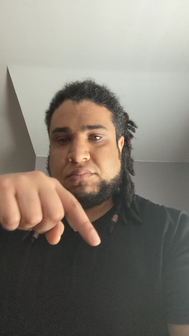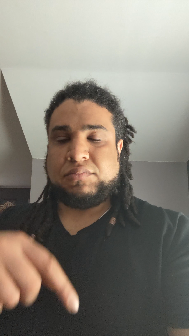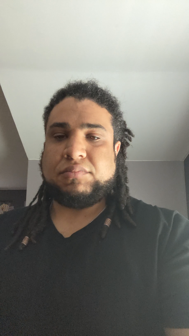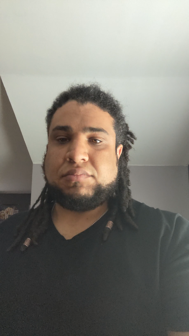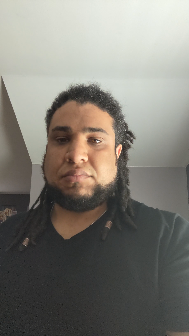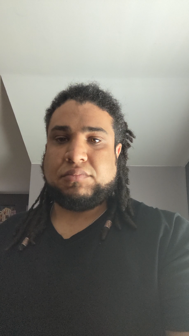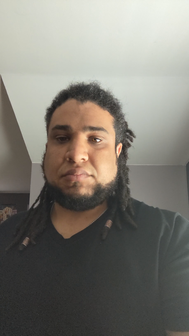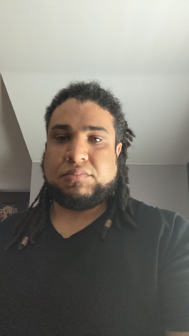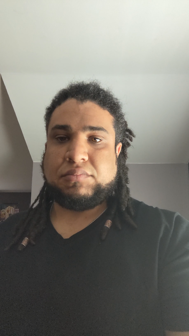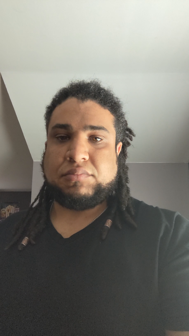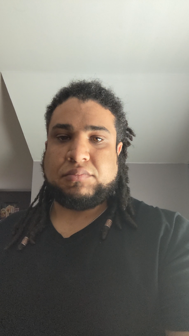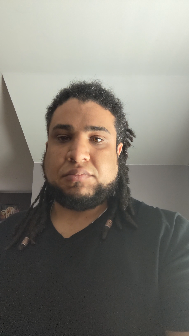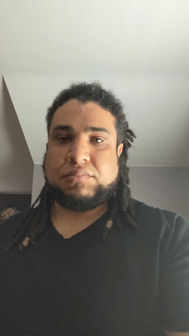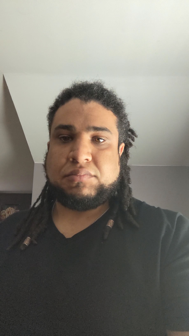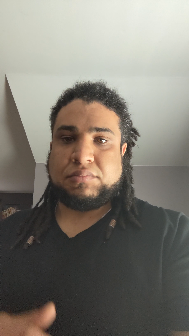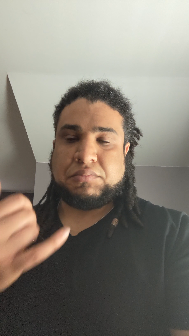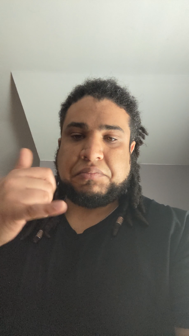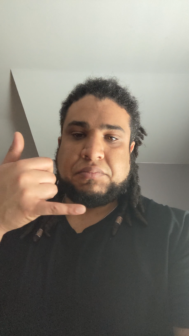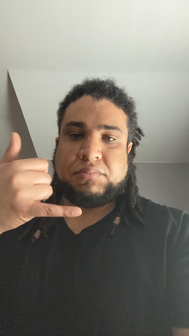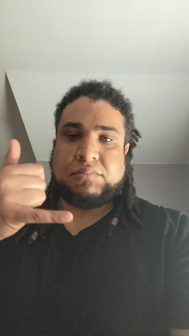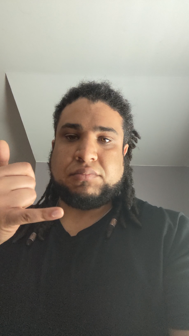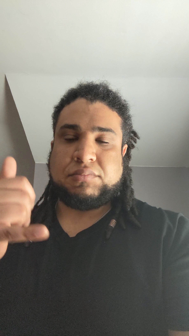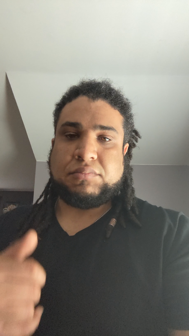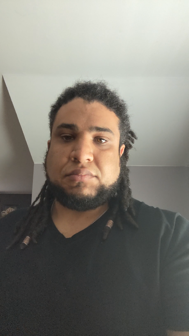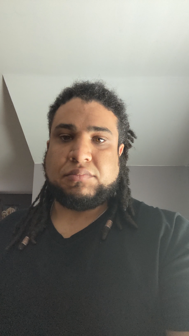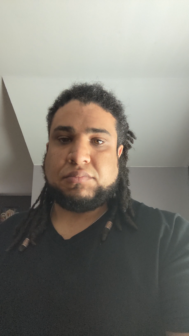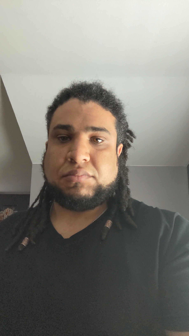party